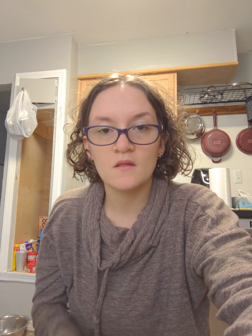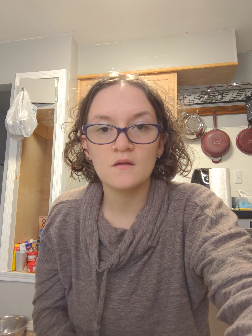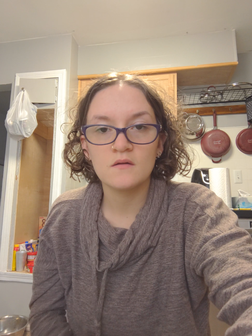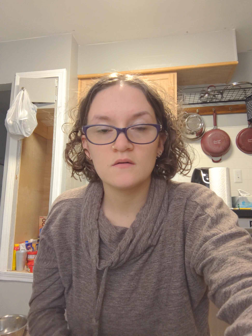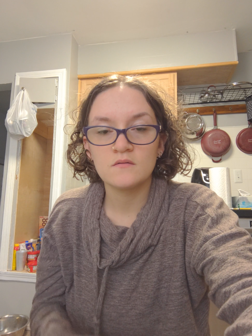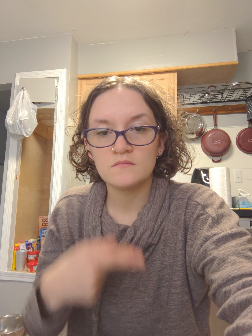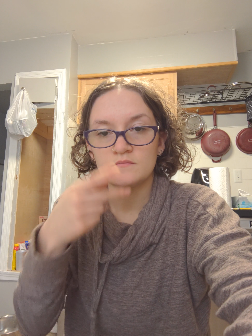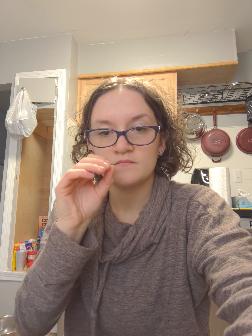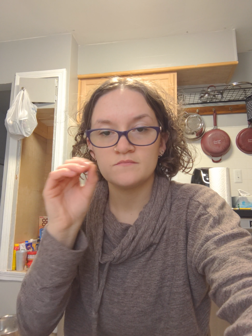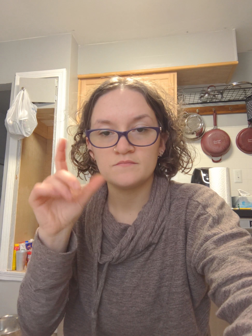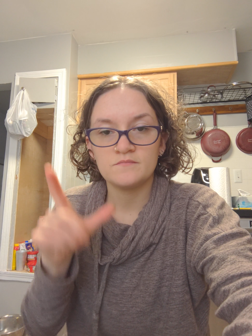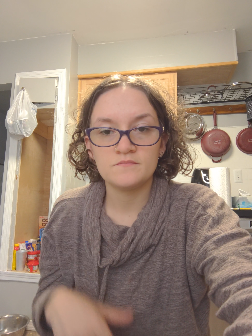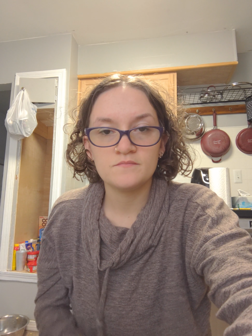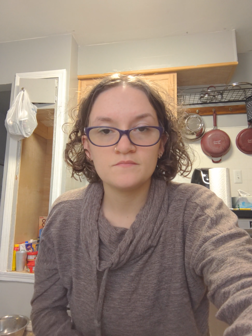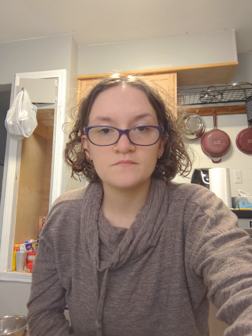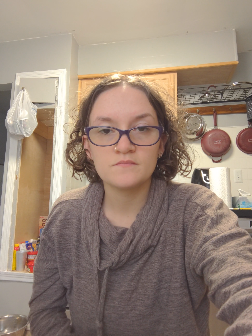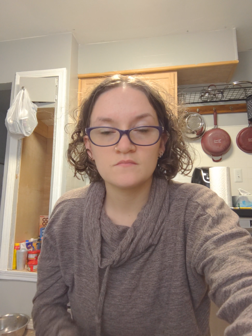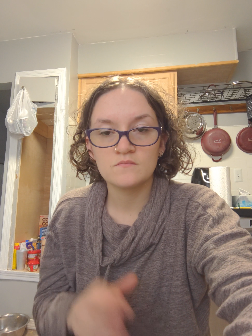pool